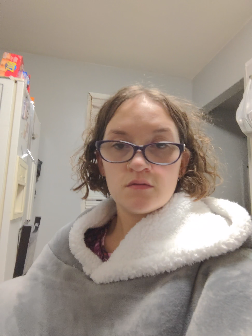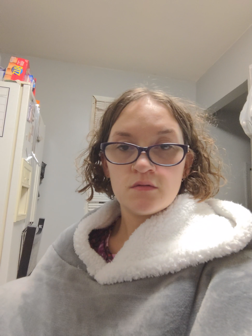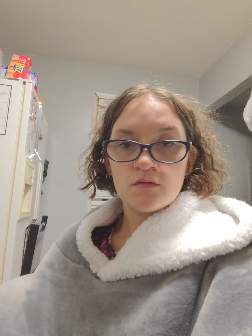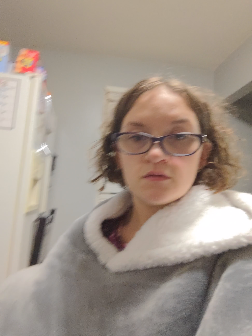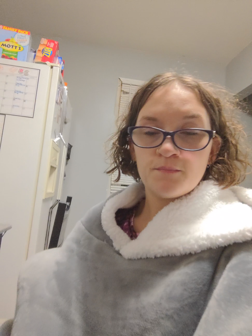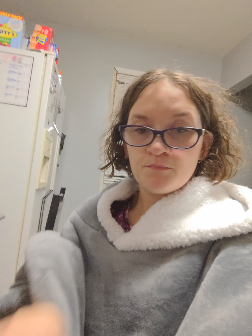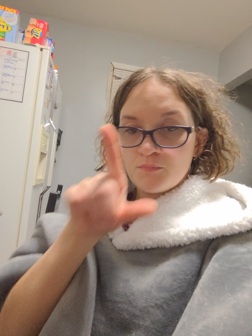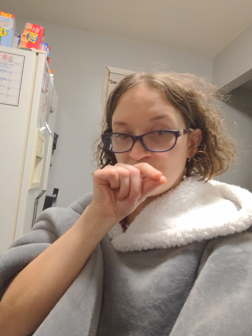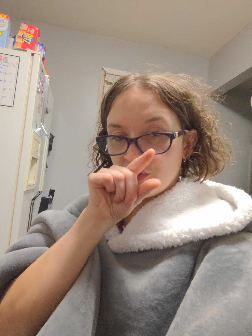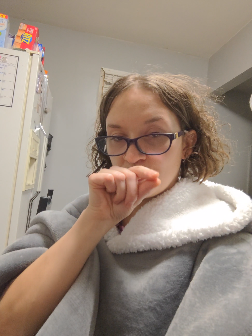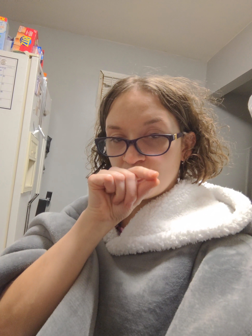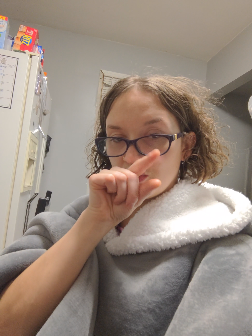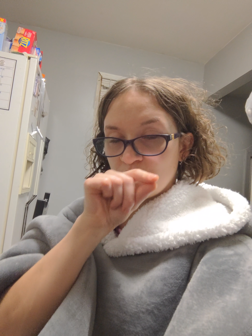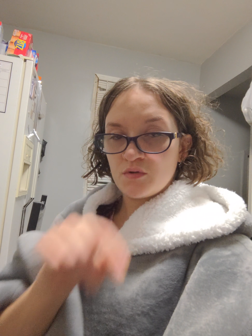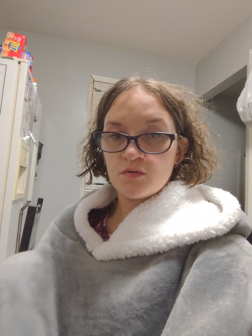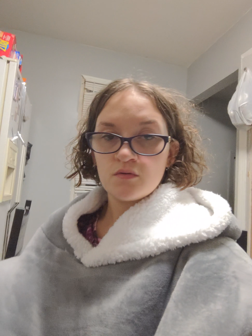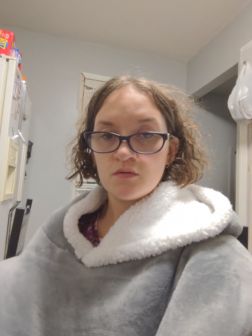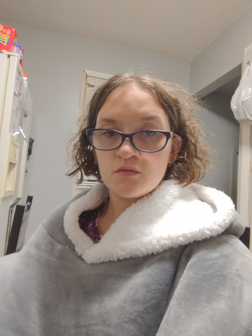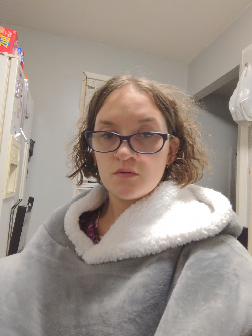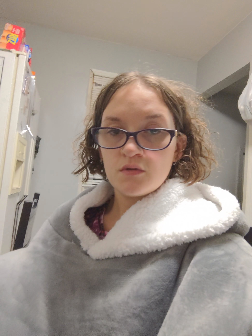bird